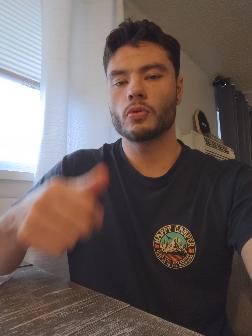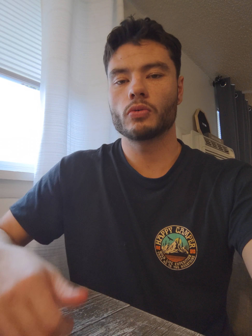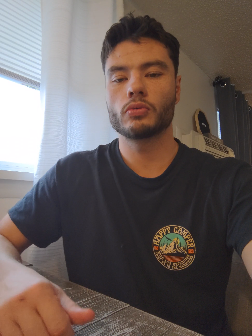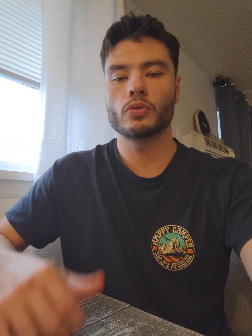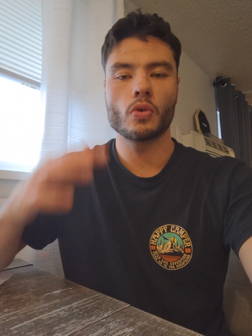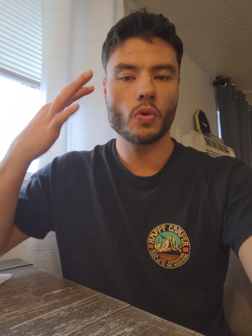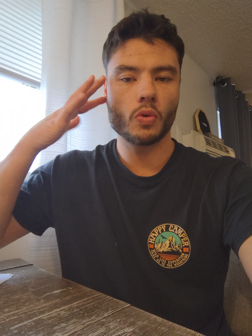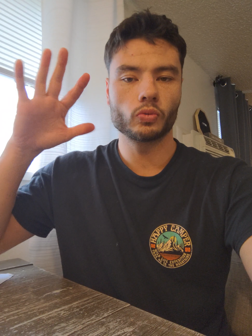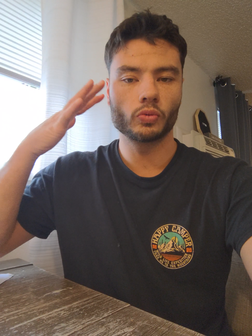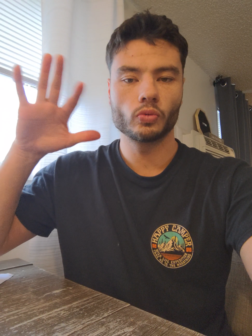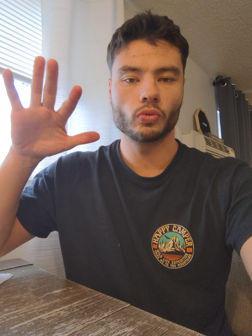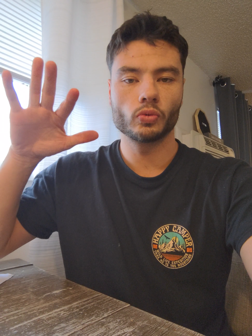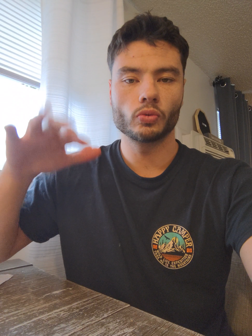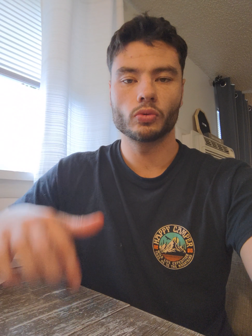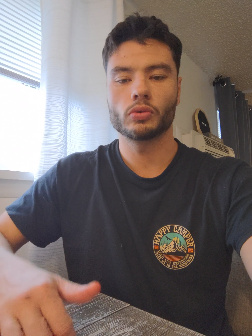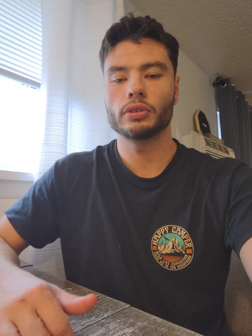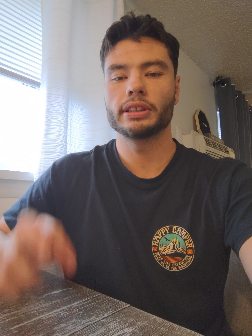noisy